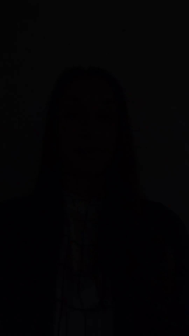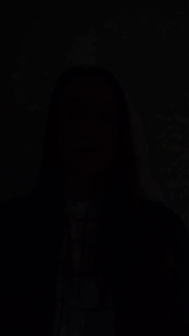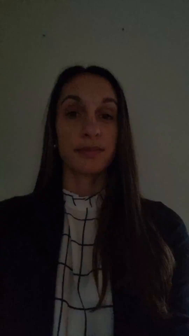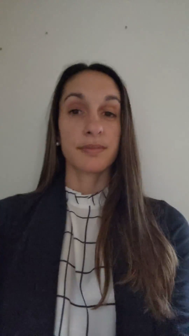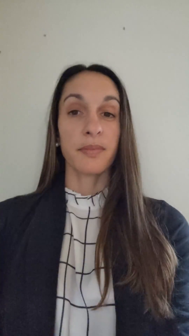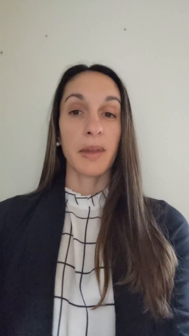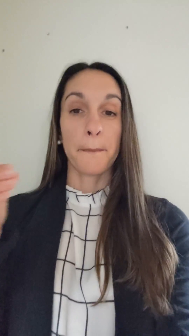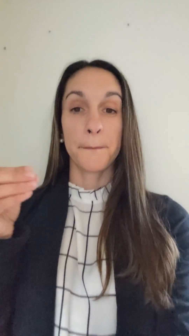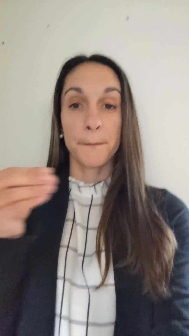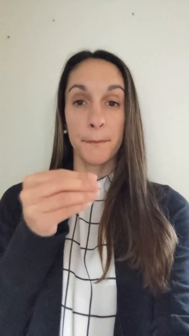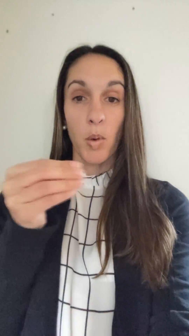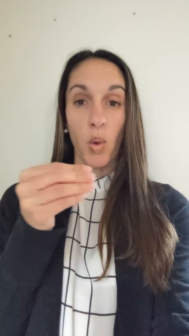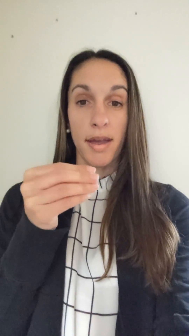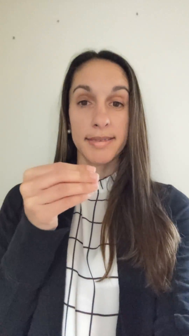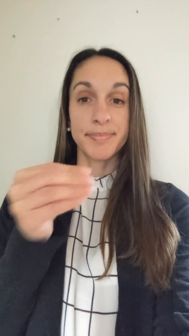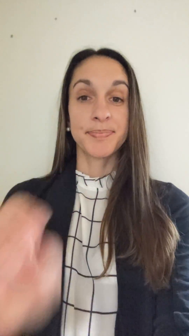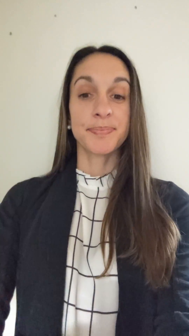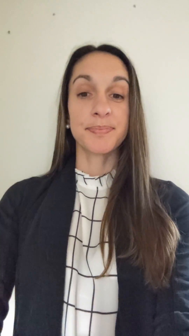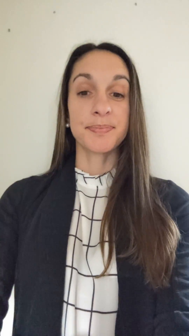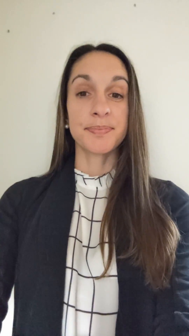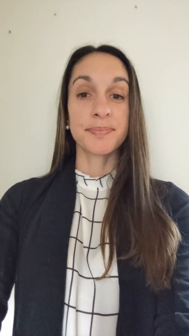more